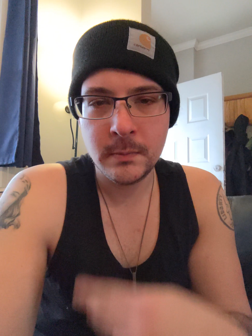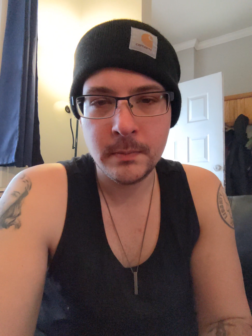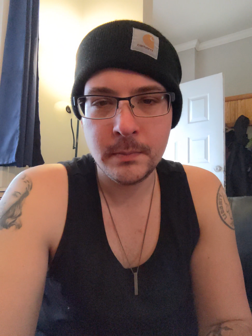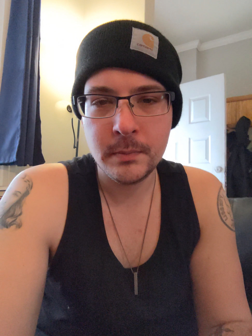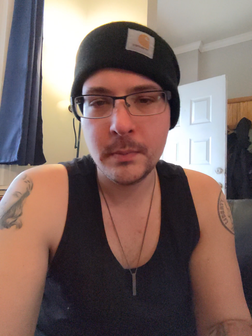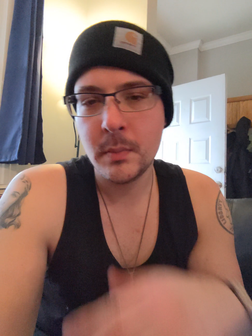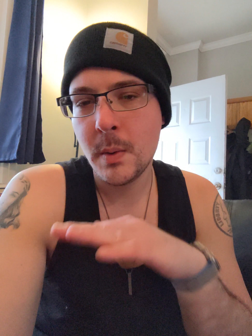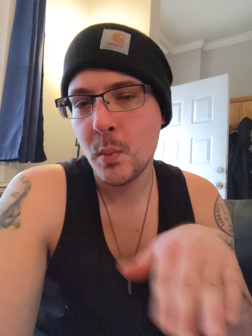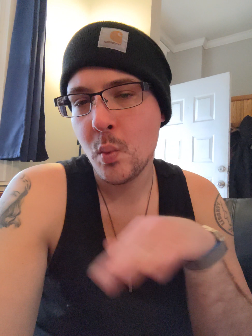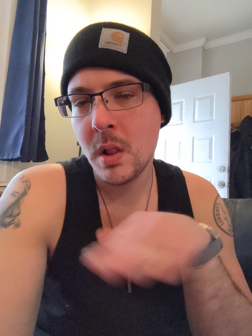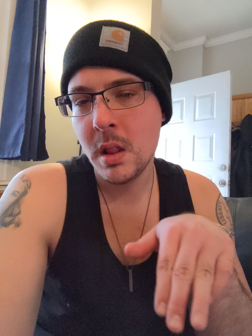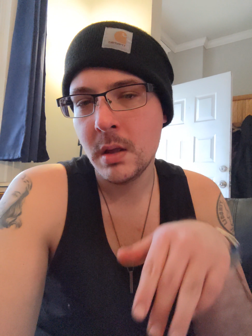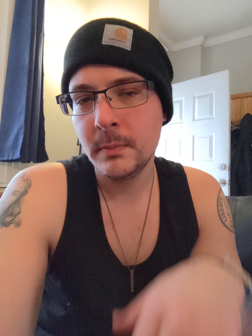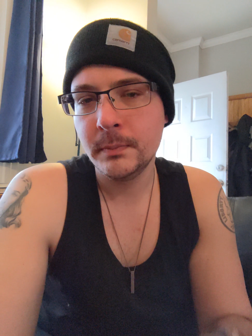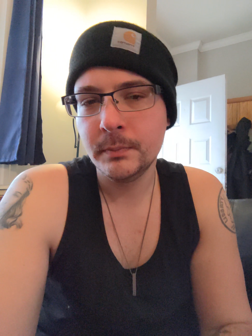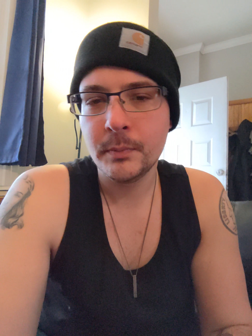pool